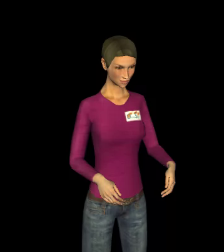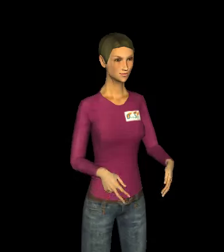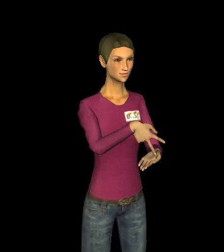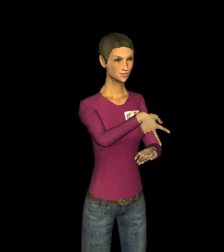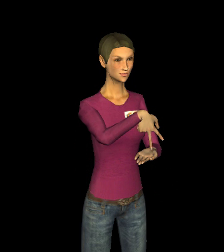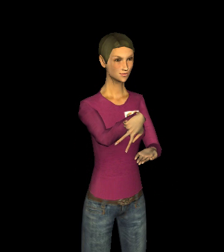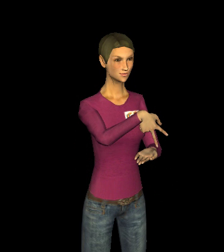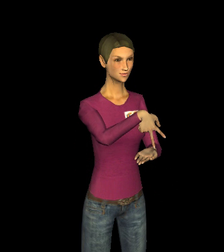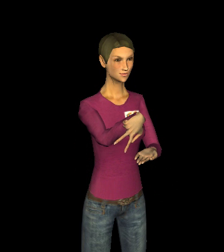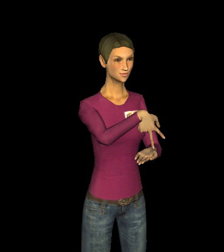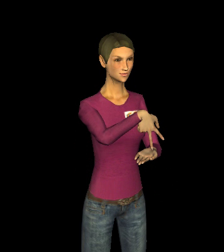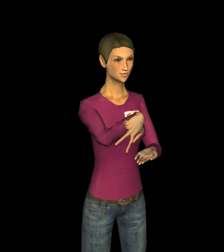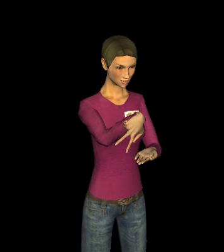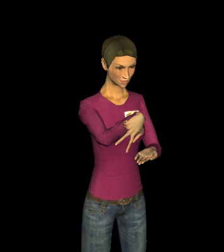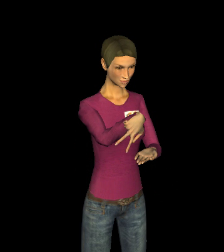رقص